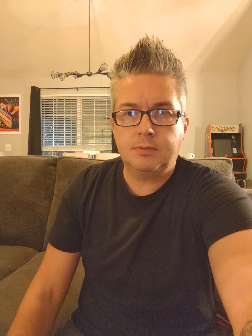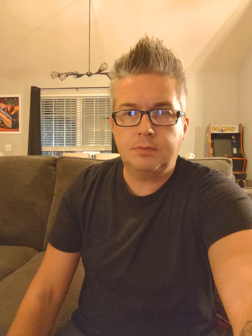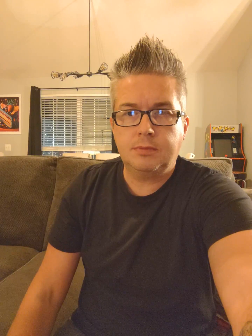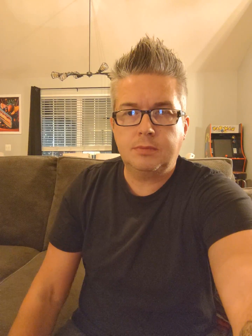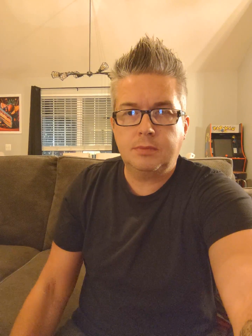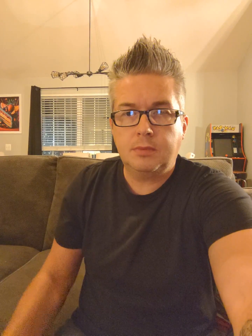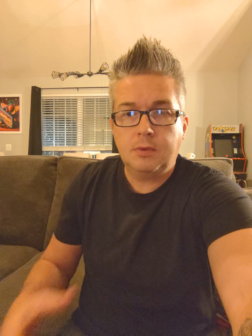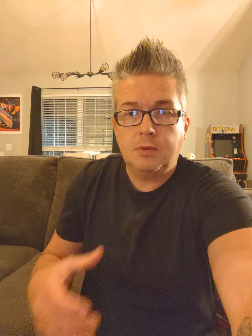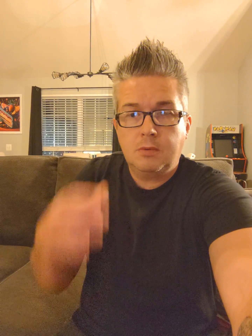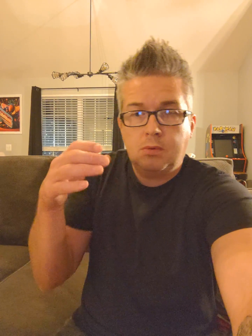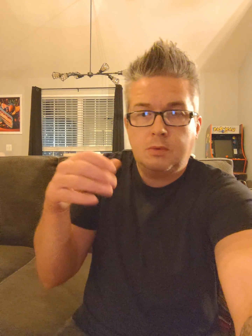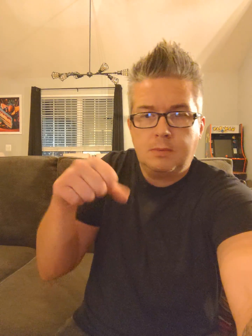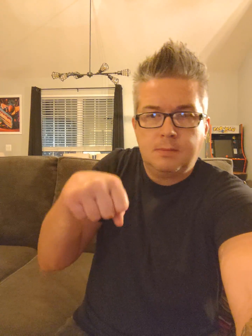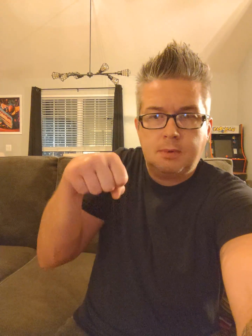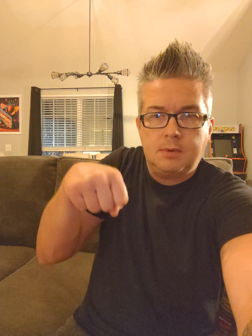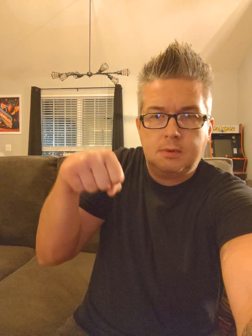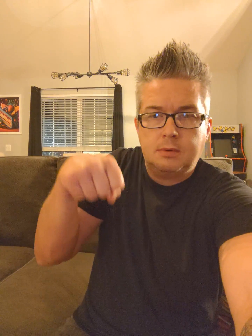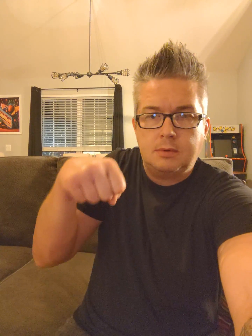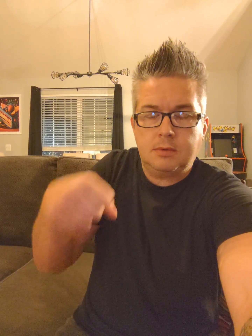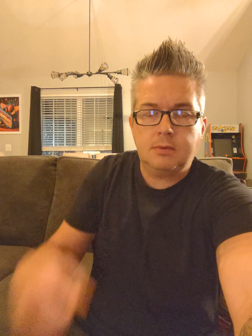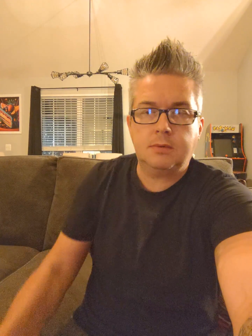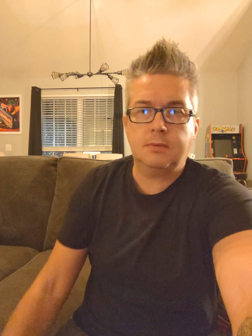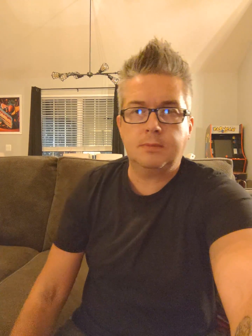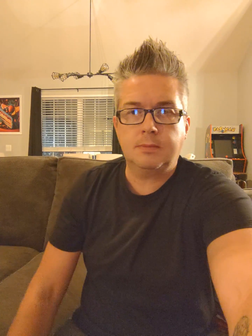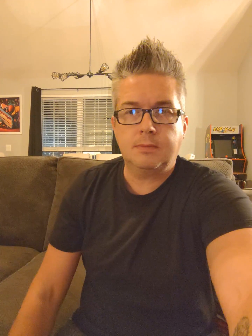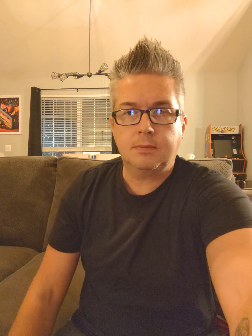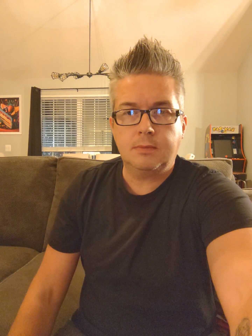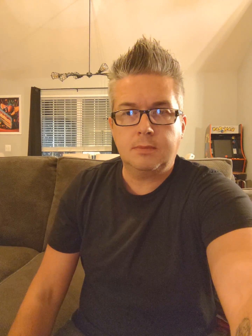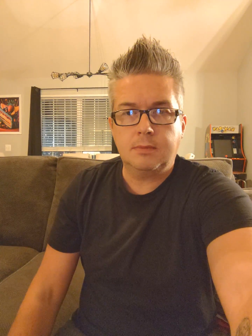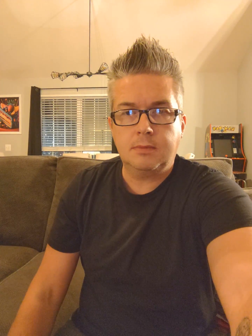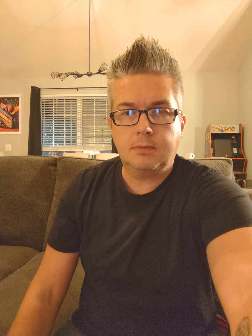bucket